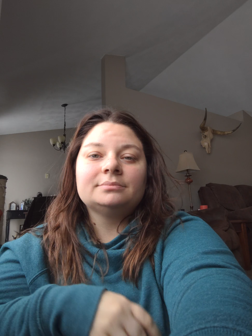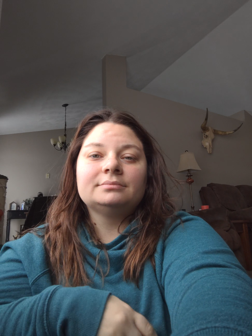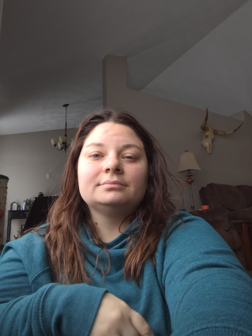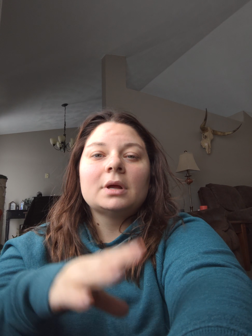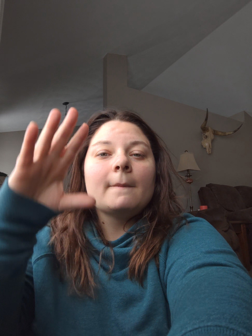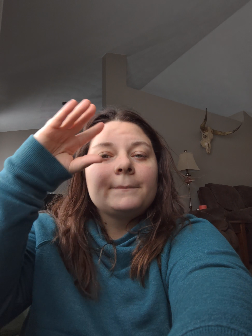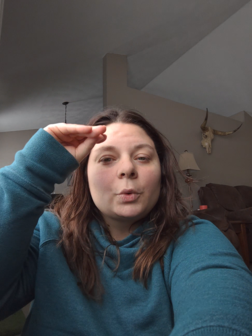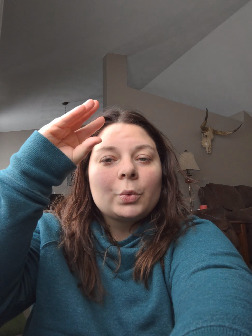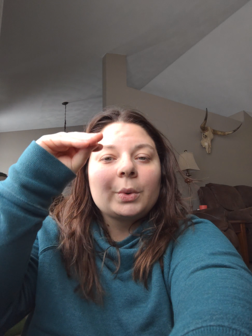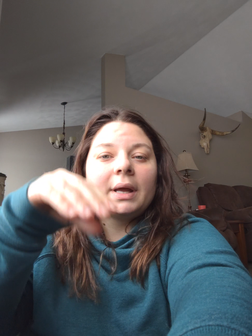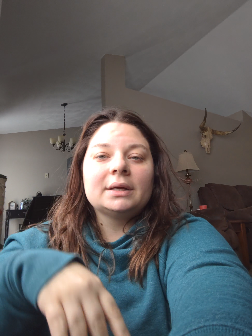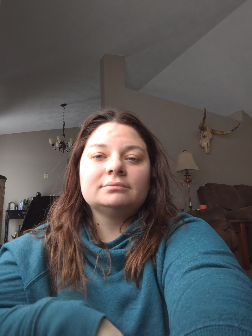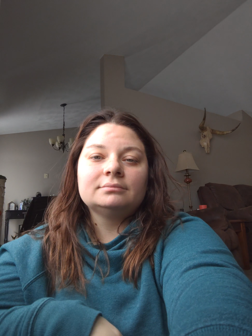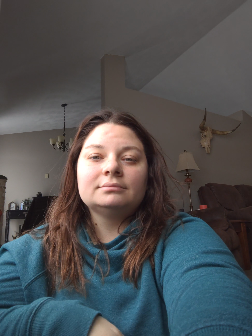boy